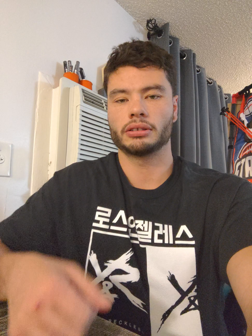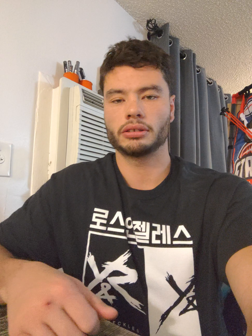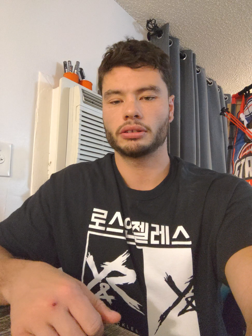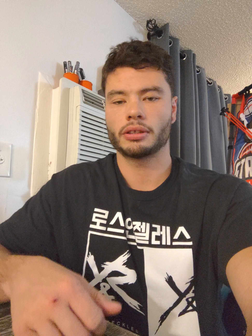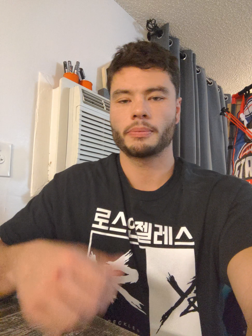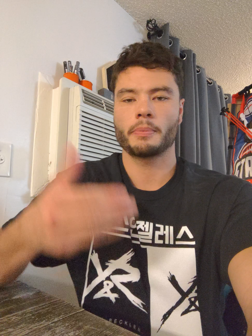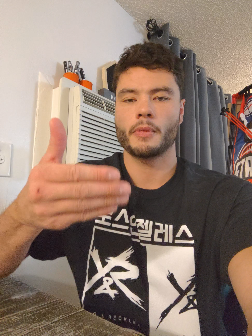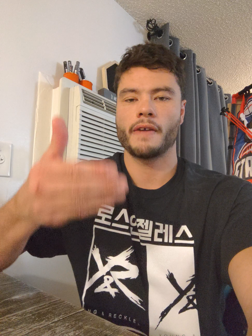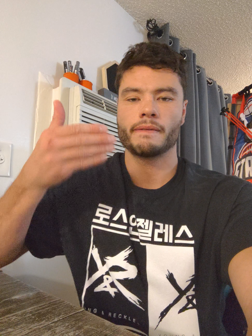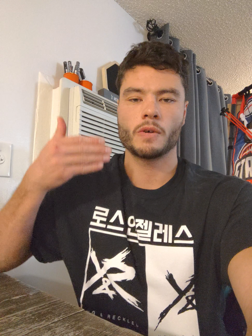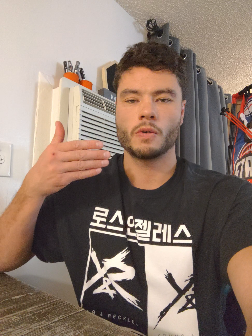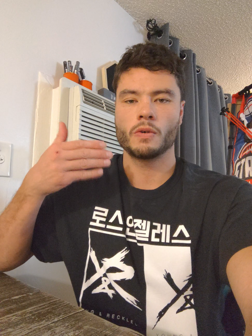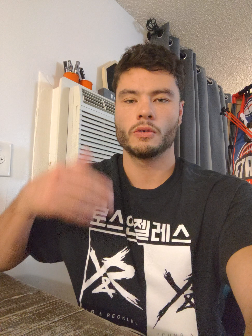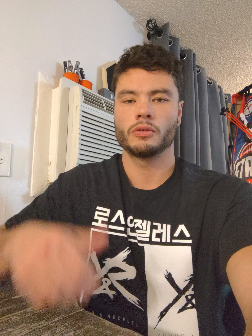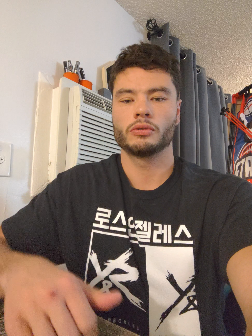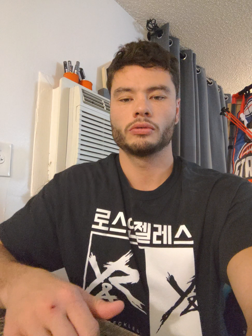before